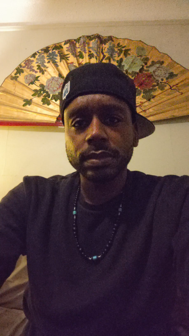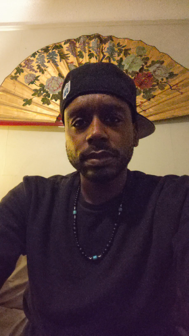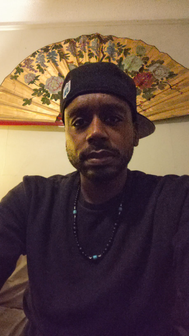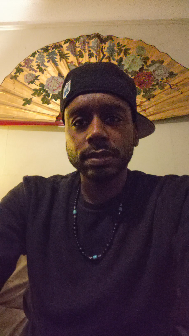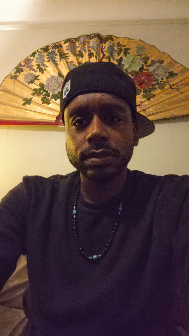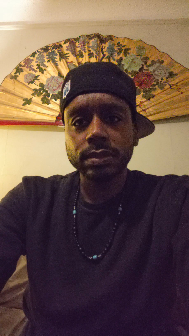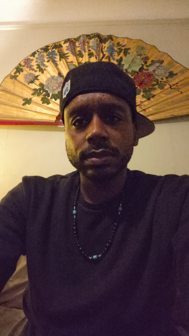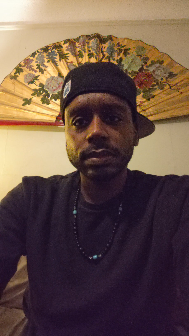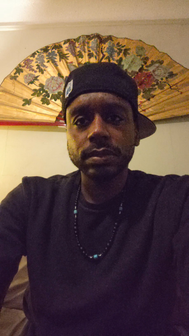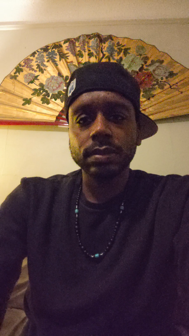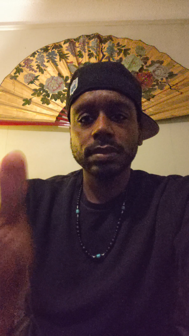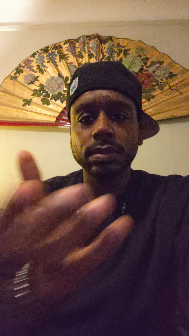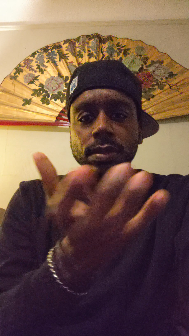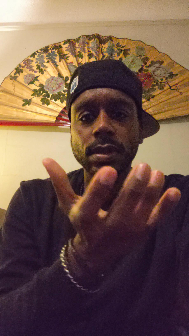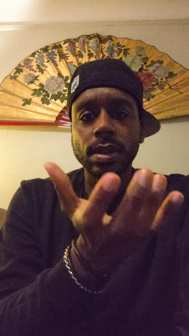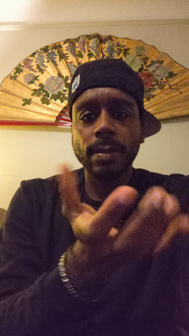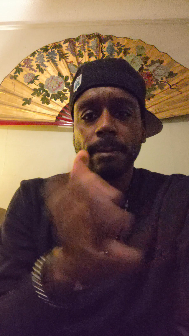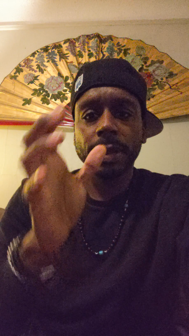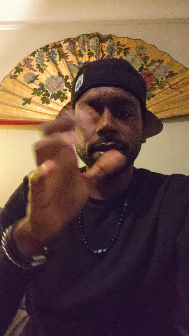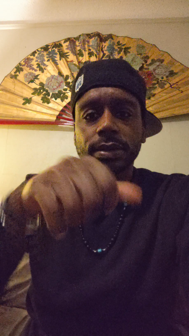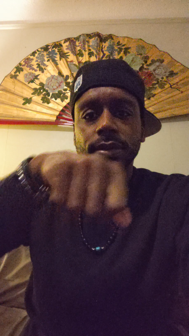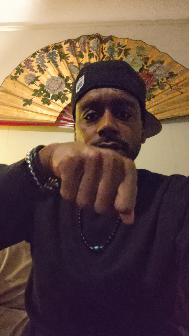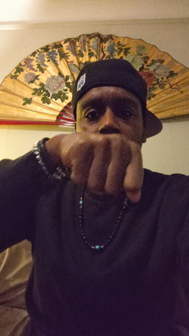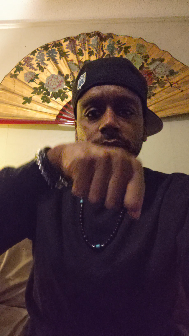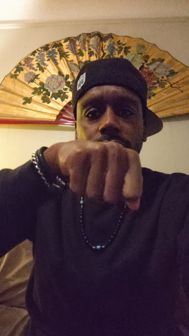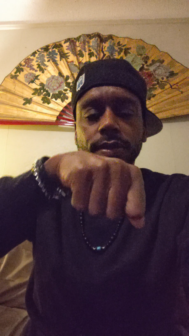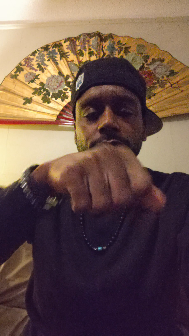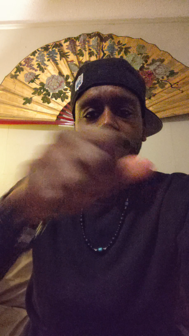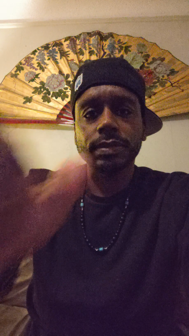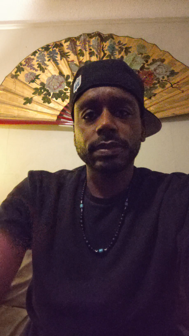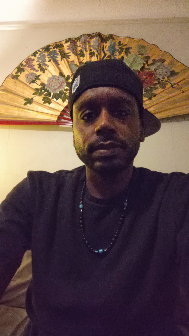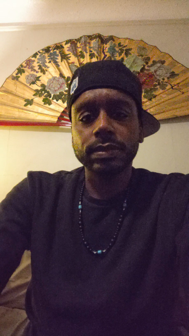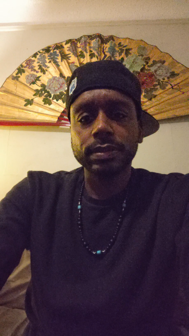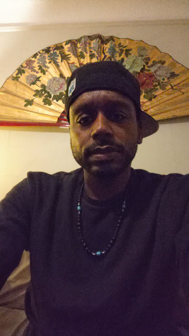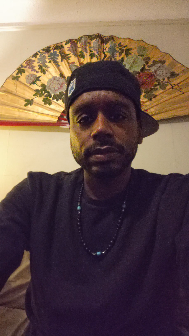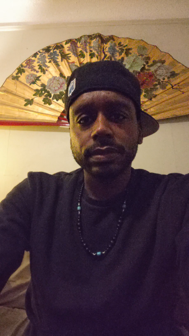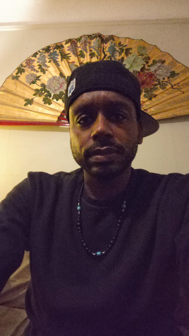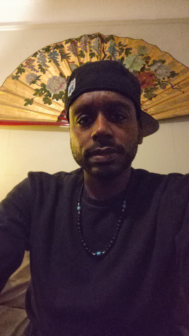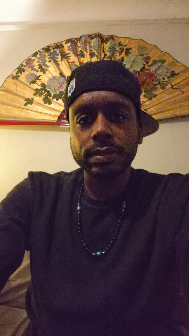bucket